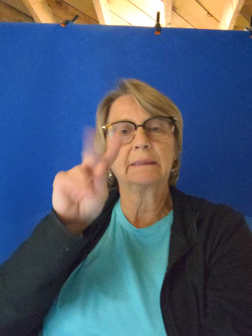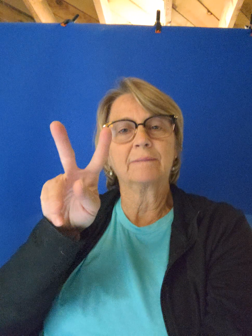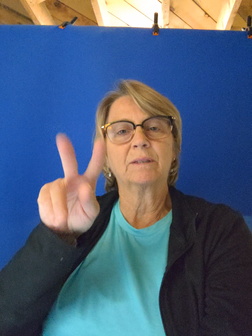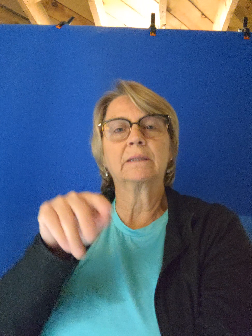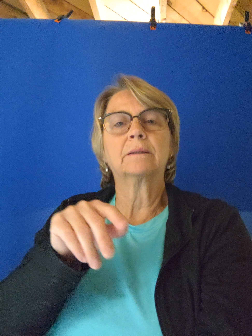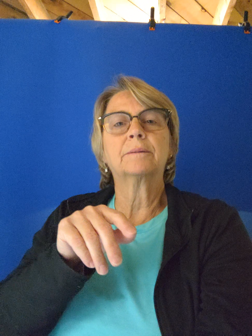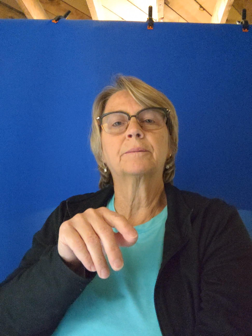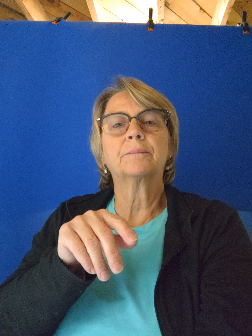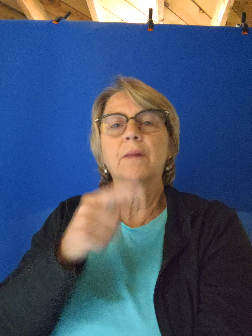TV